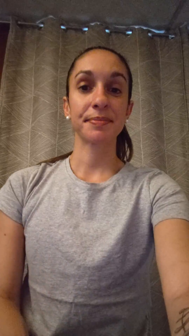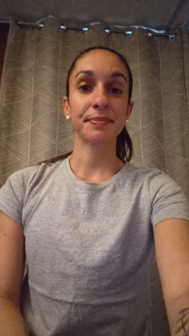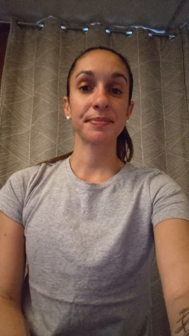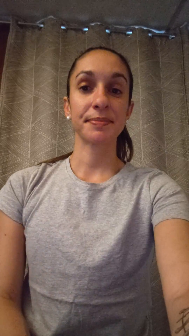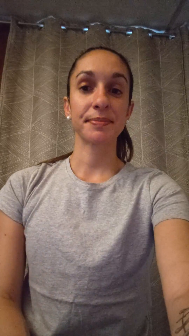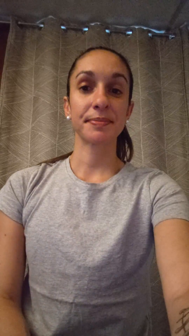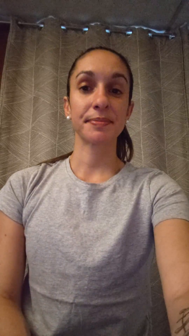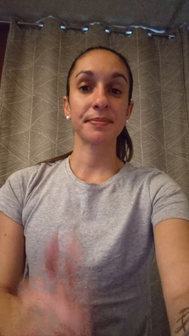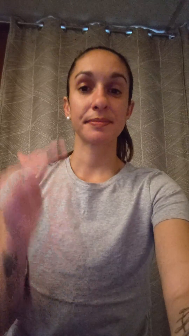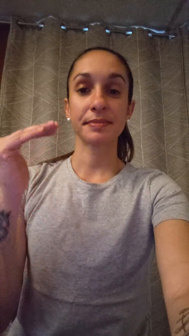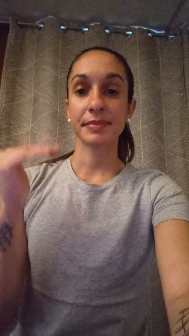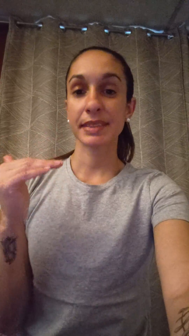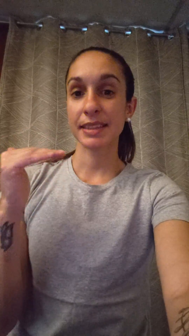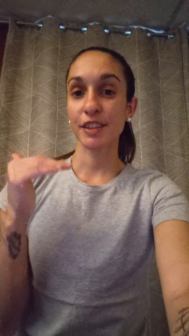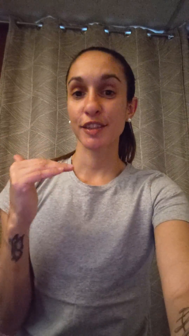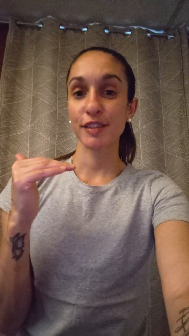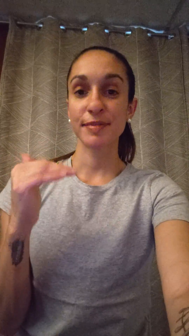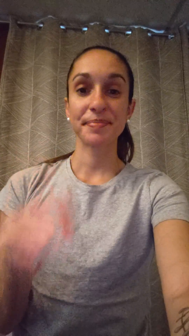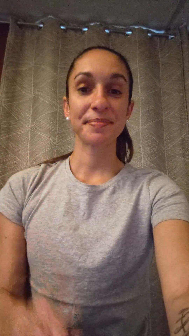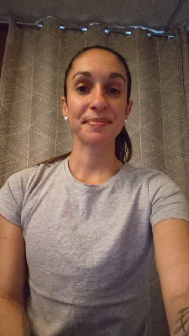little